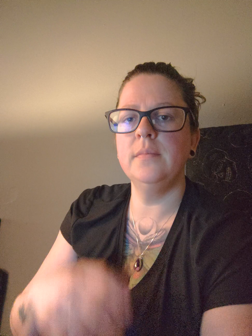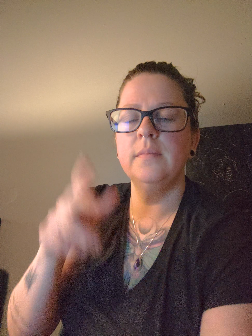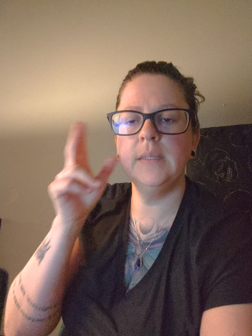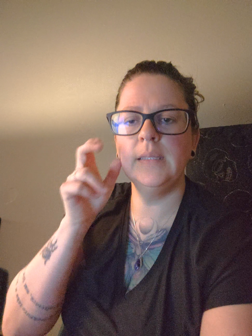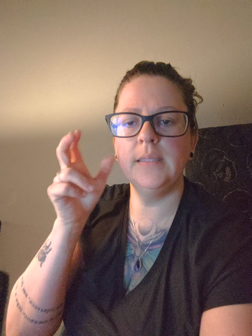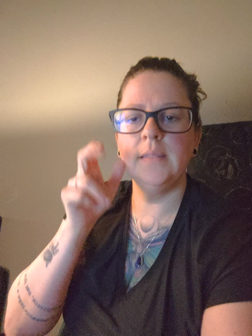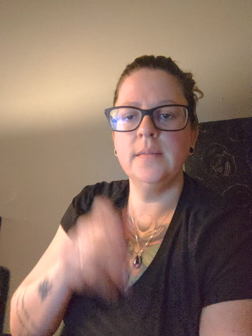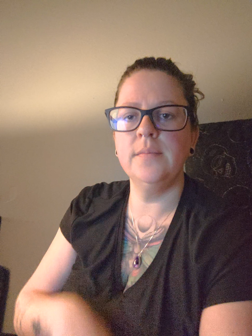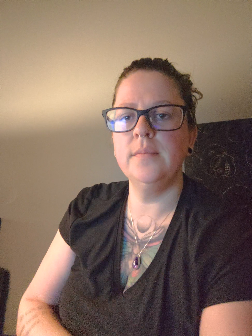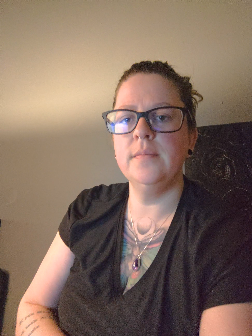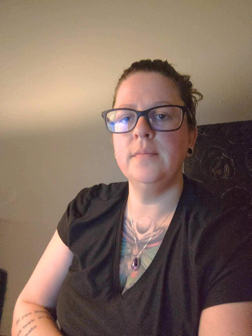listen